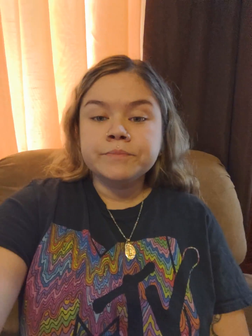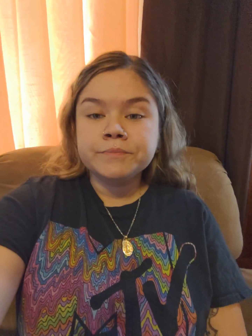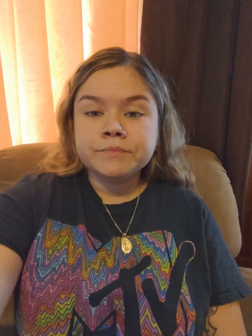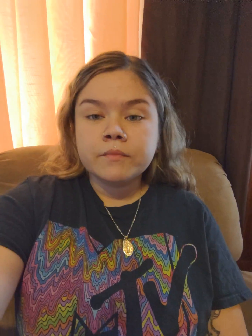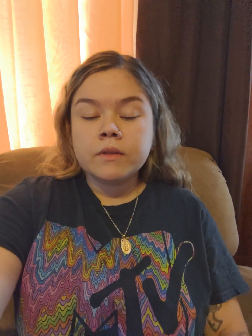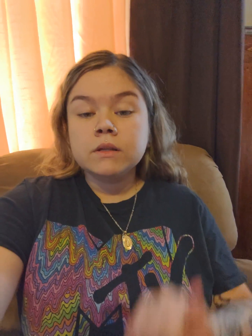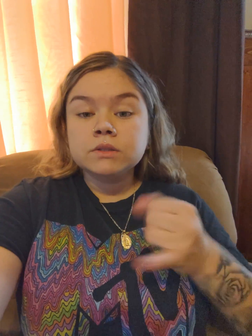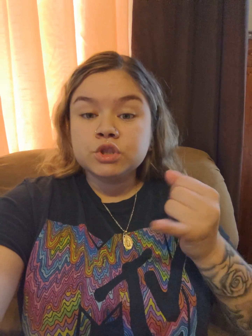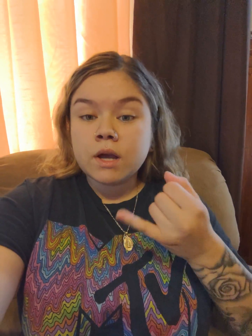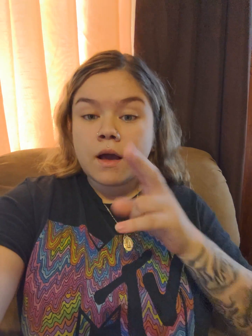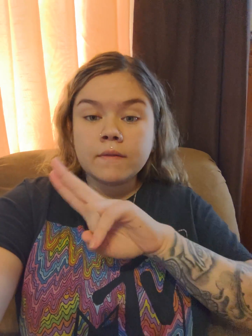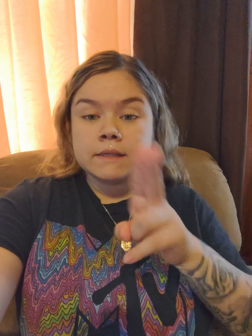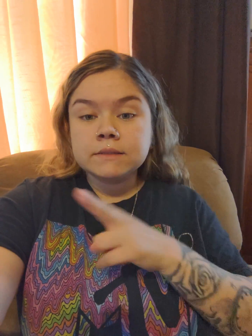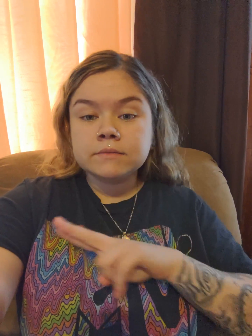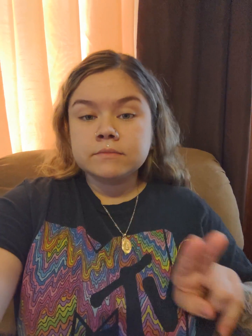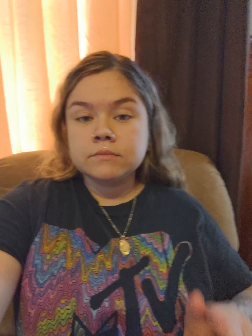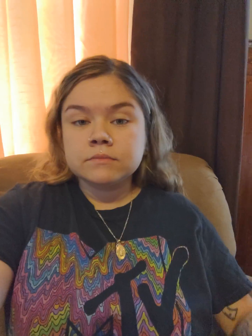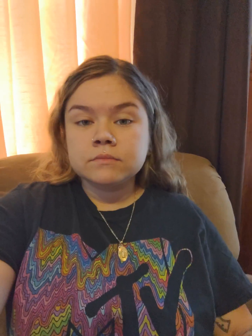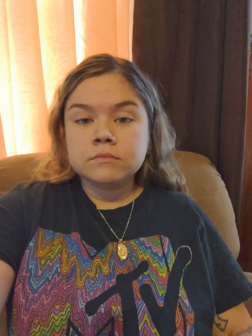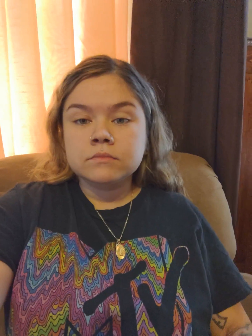jelly